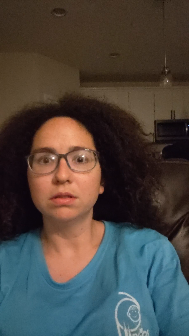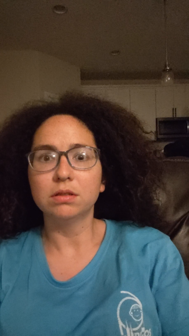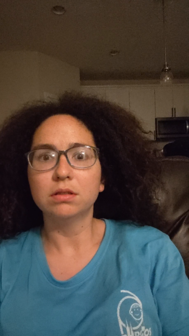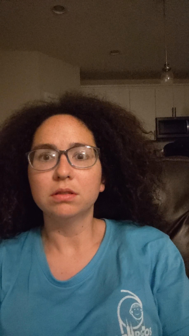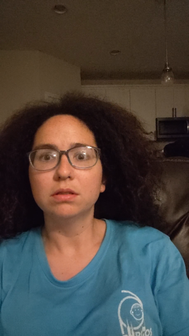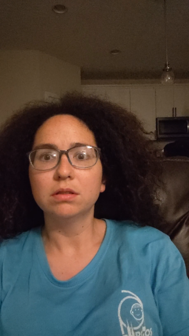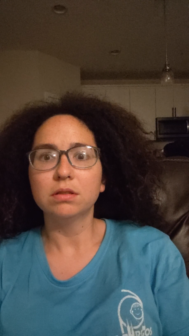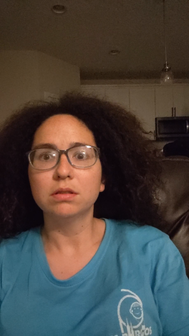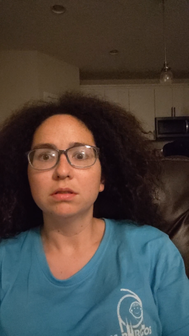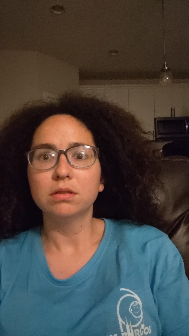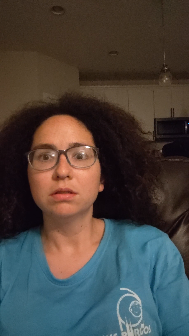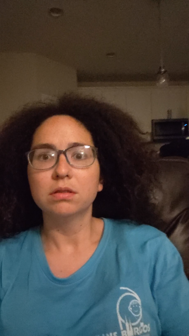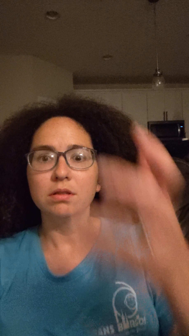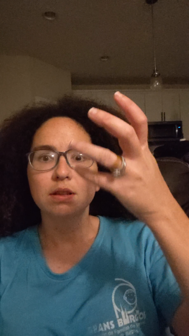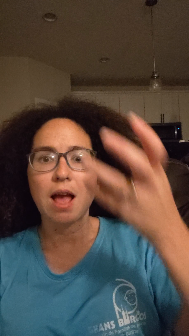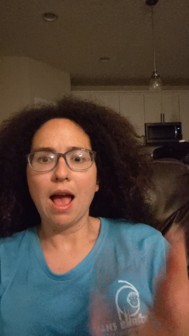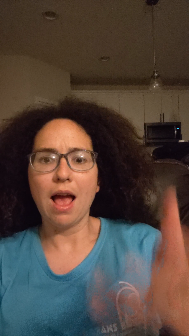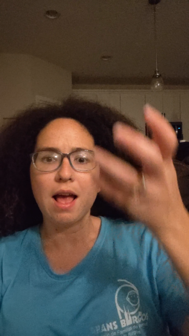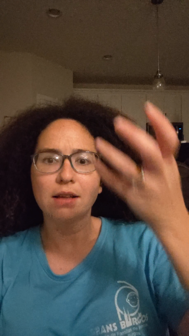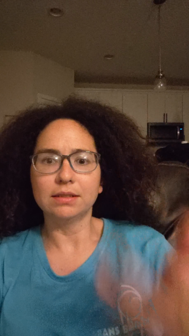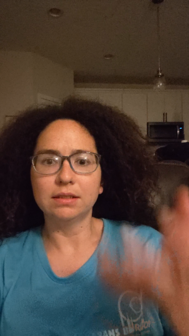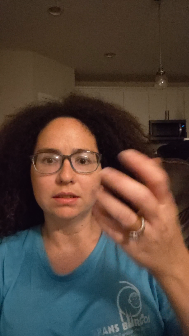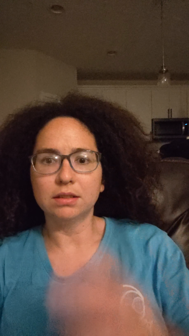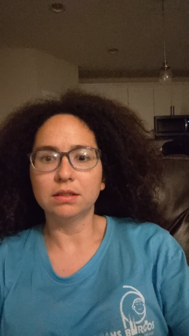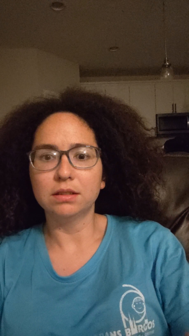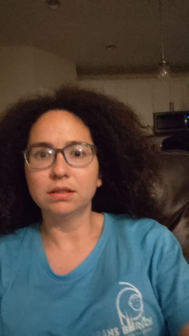heavy